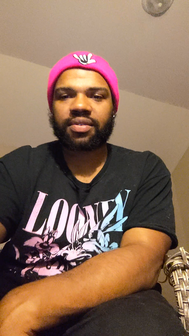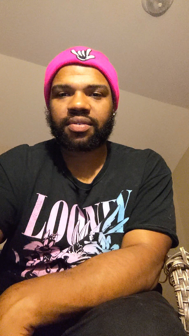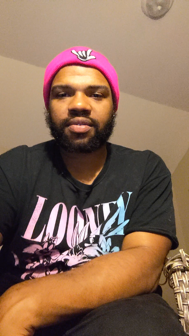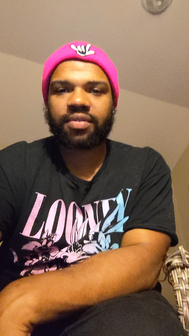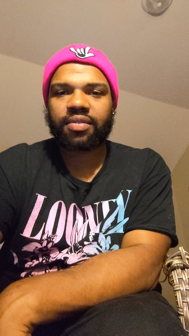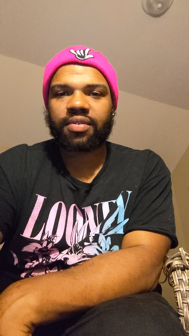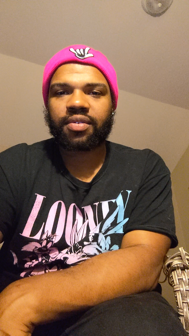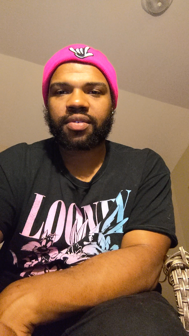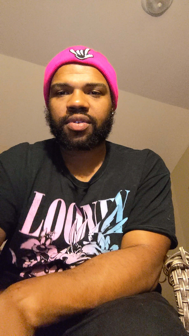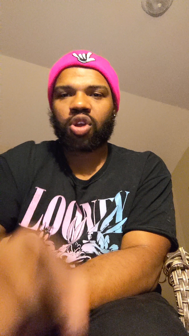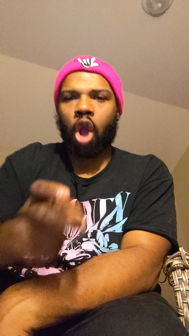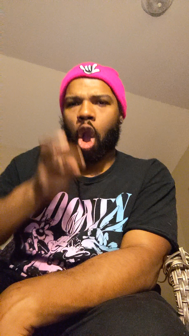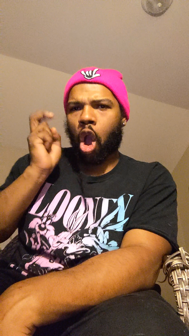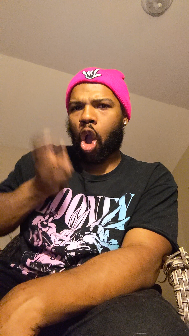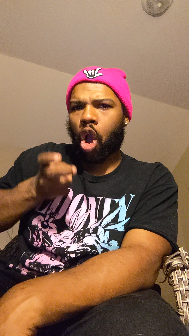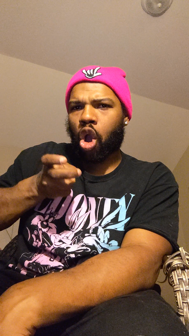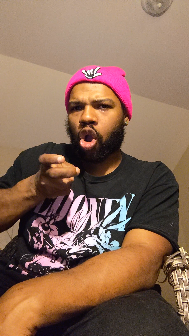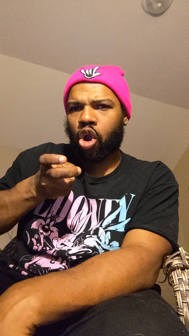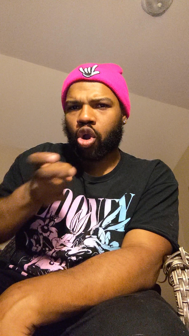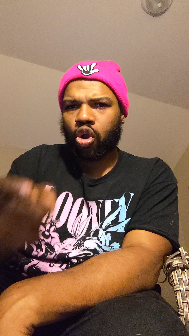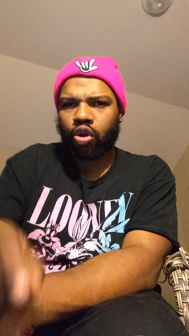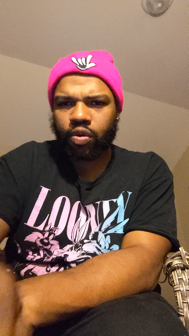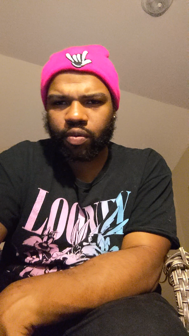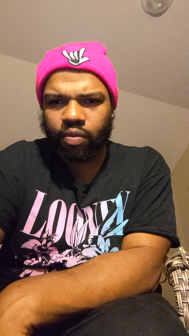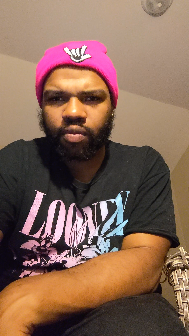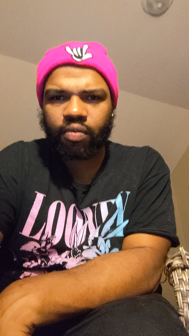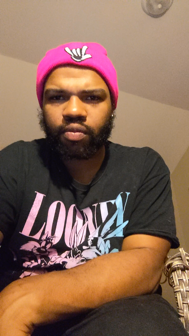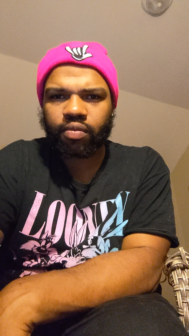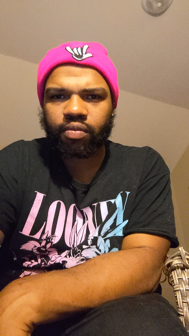hard